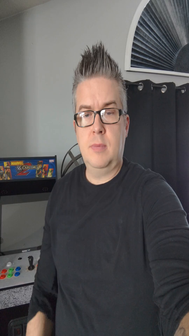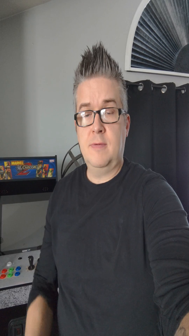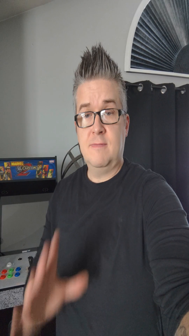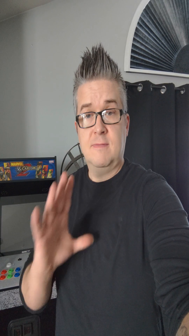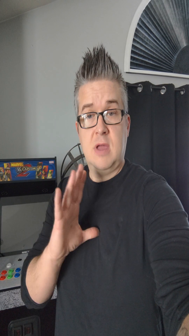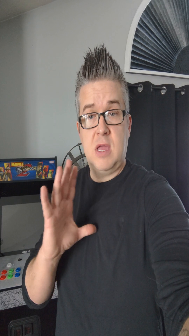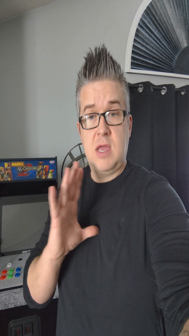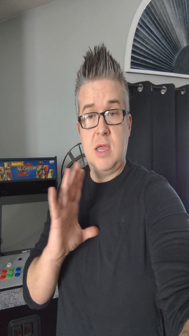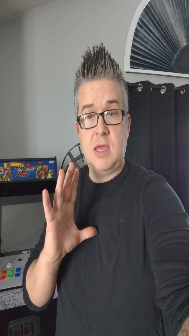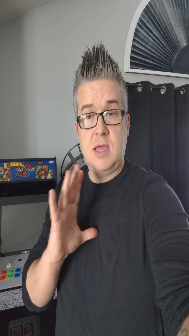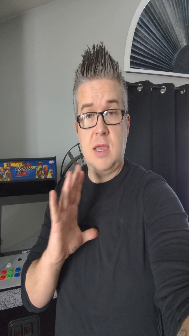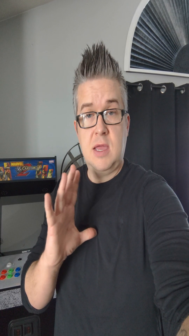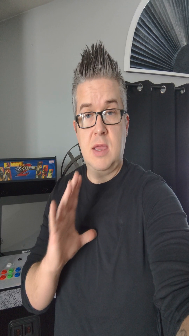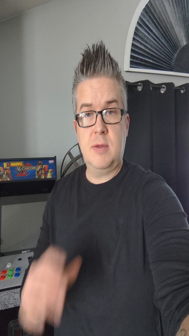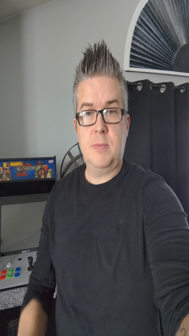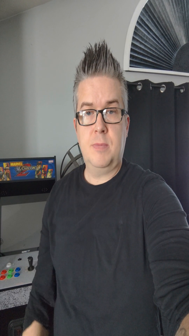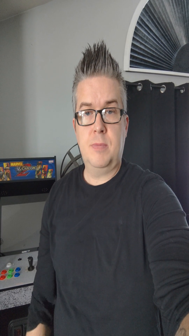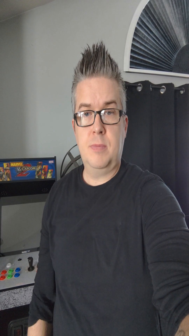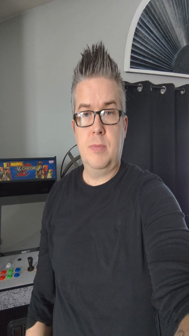fine